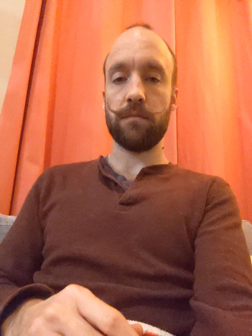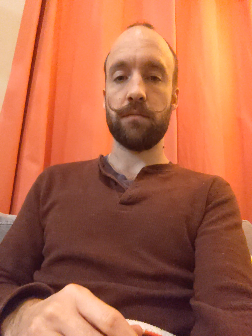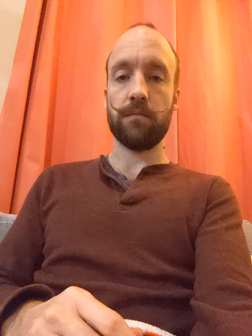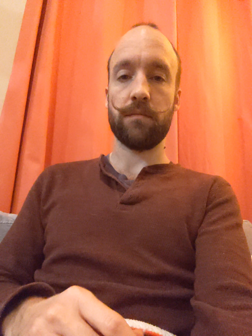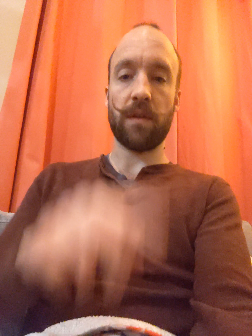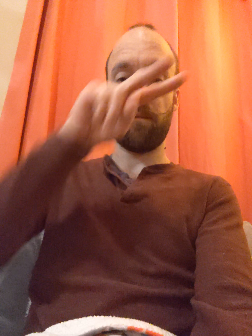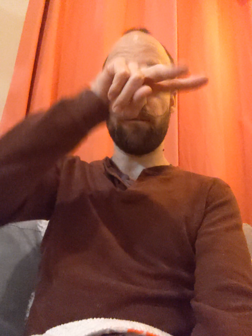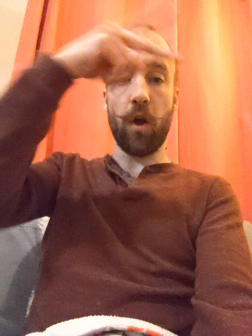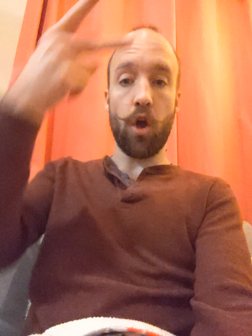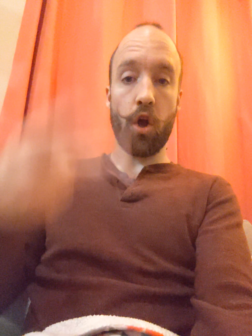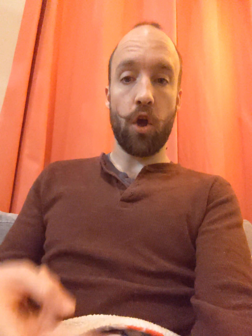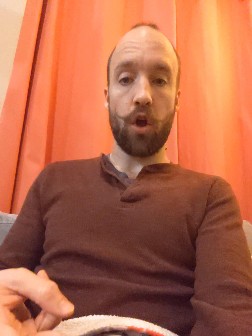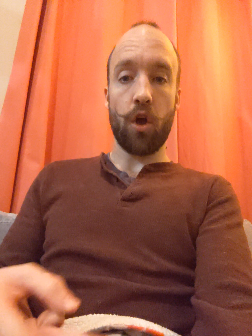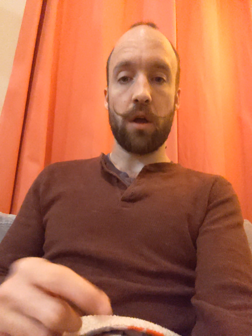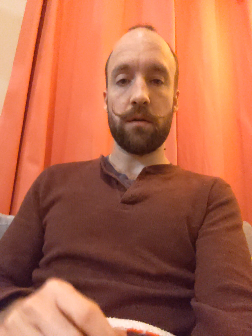fall